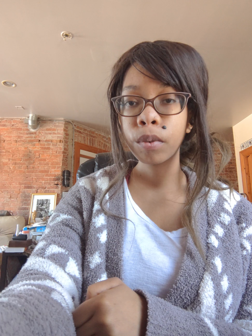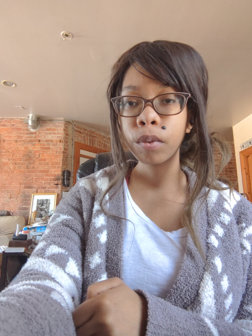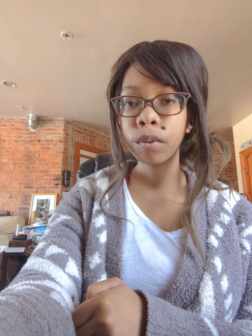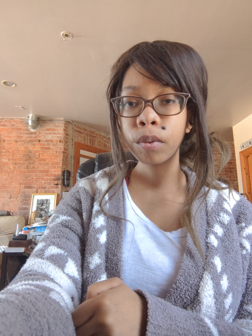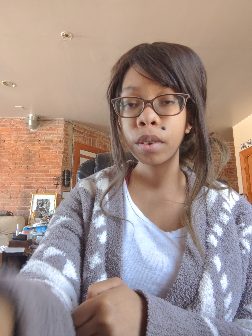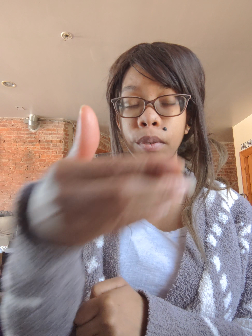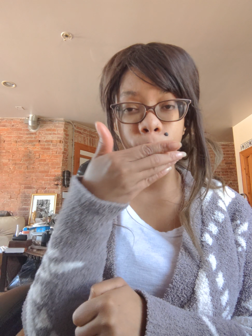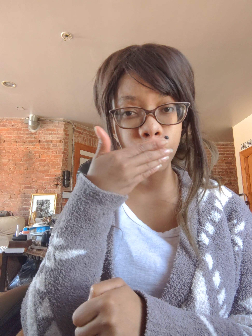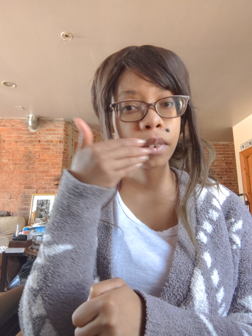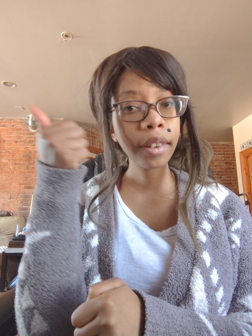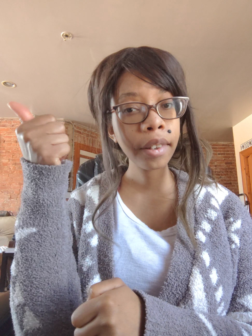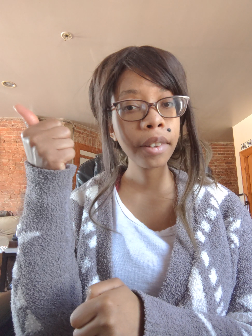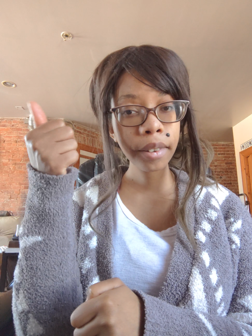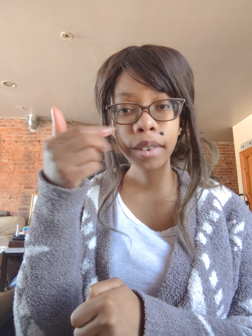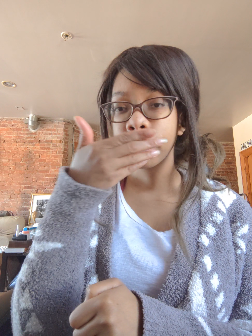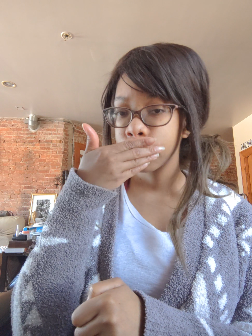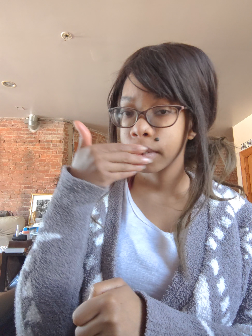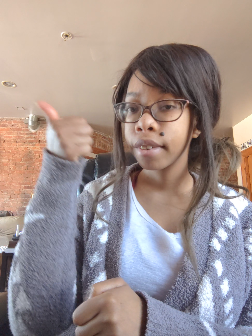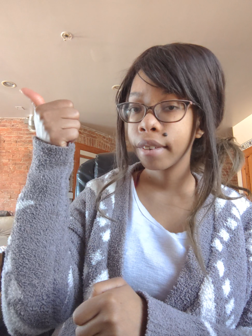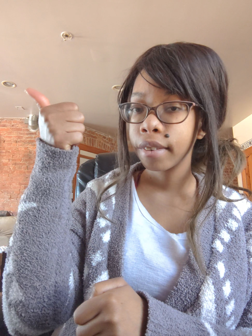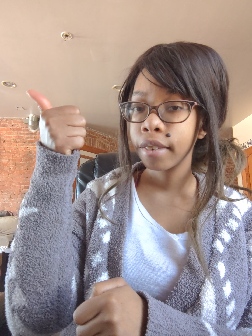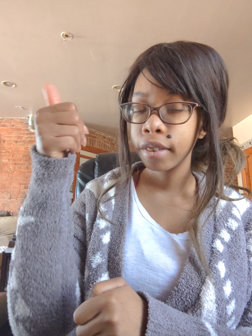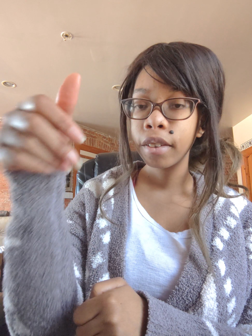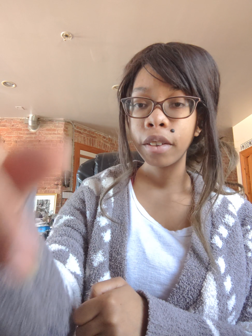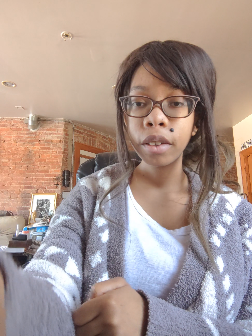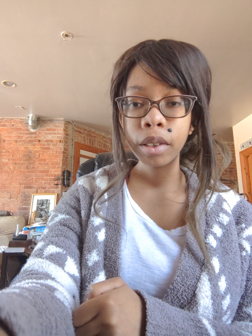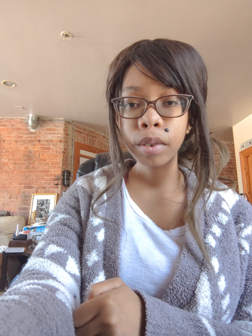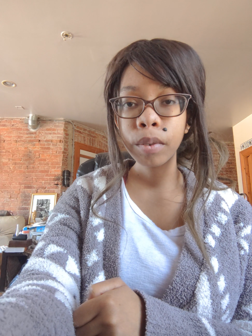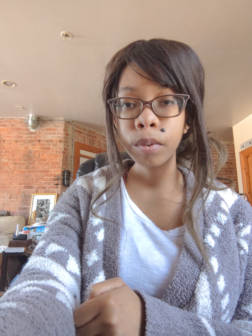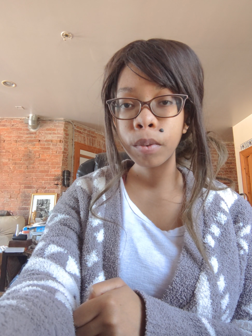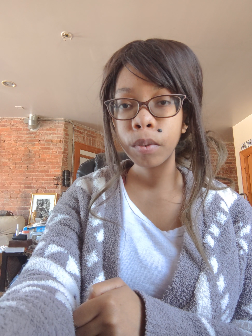better